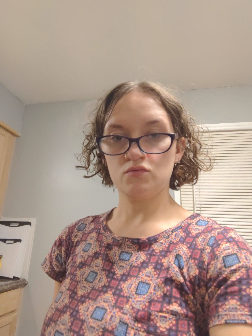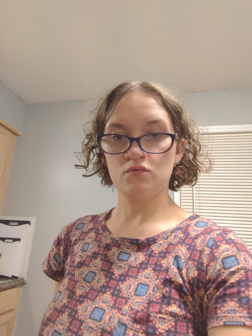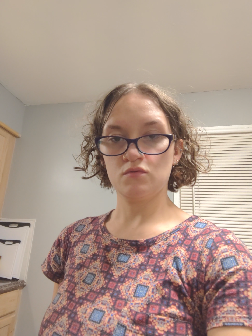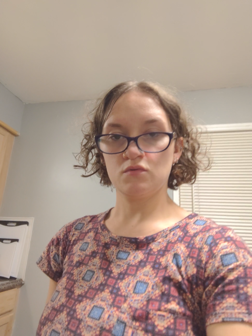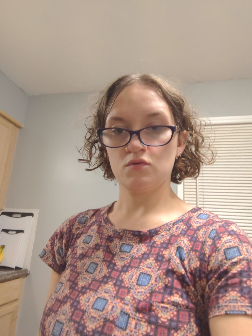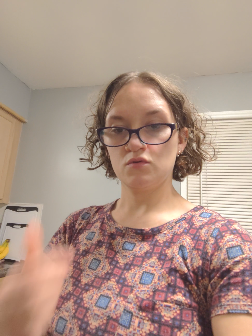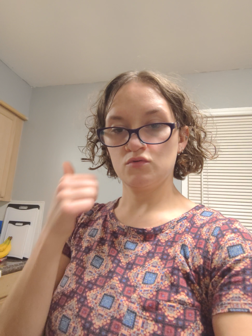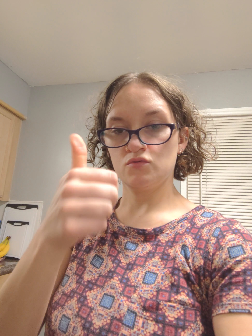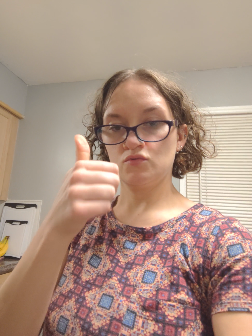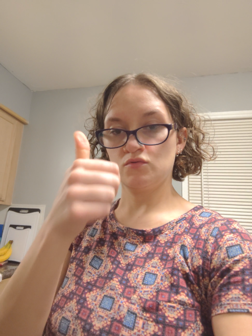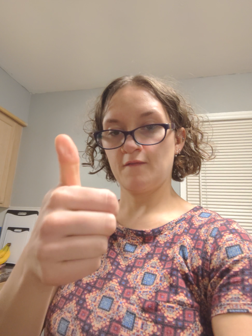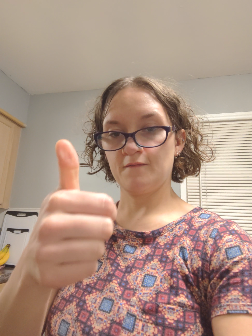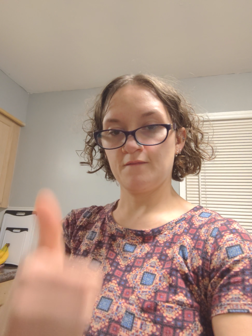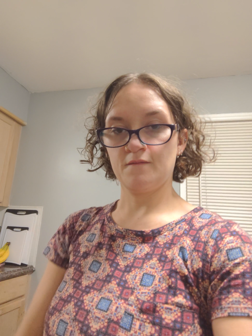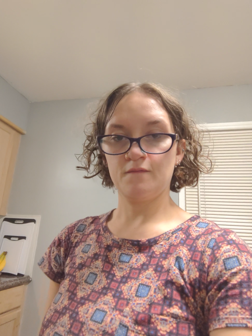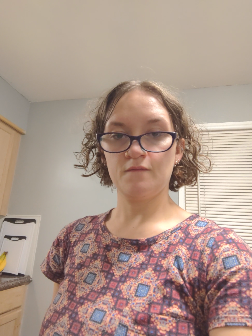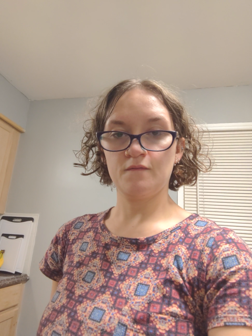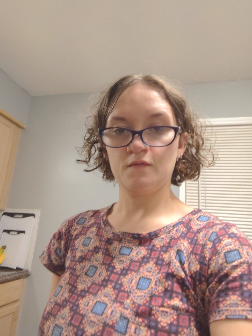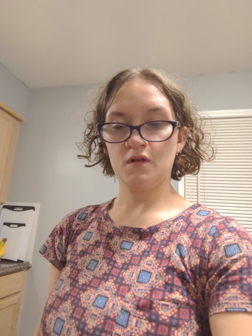yourself